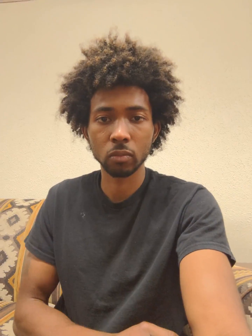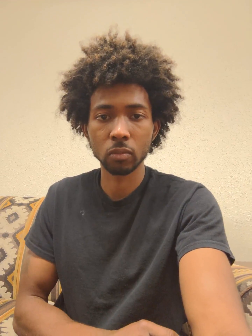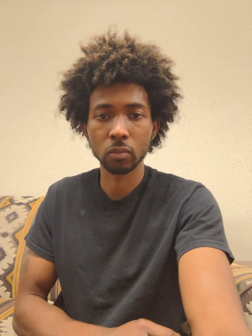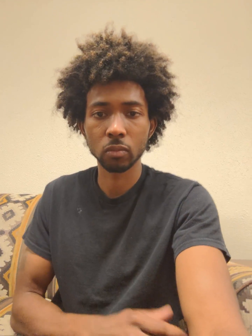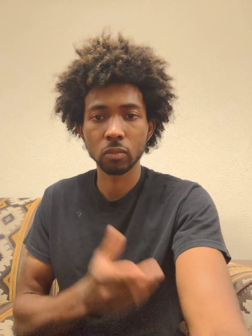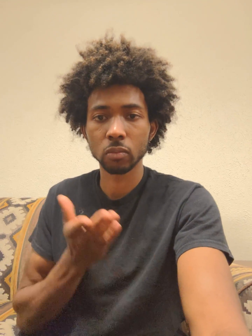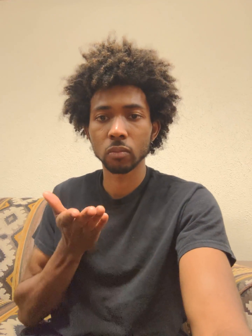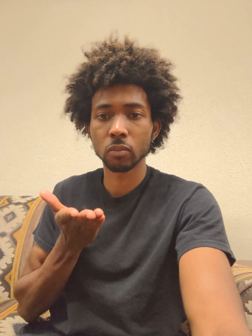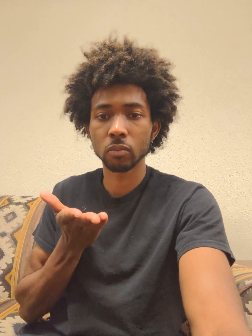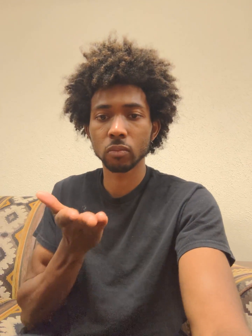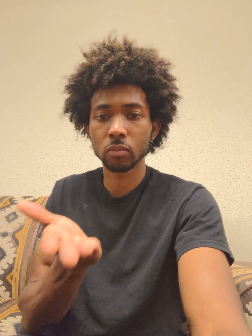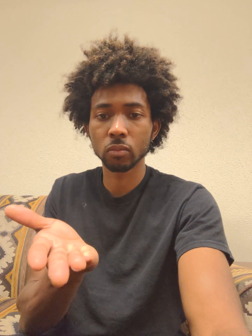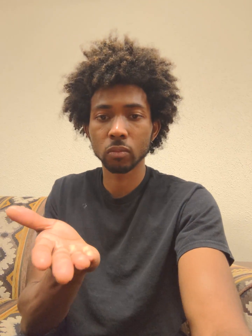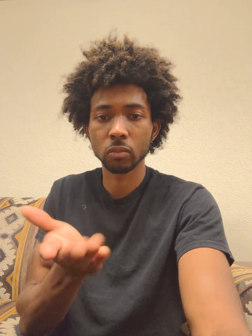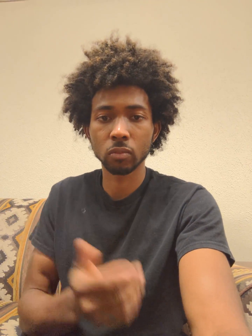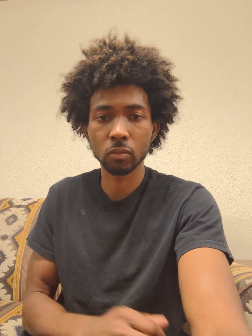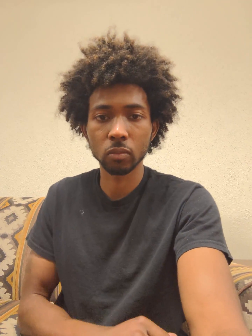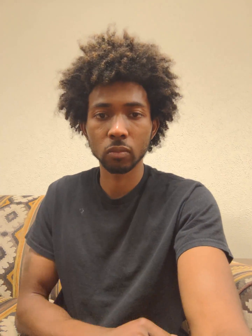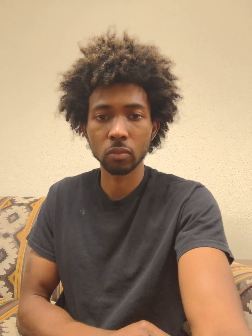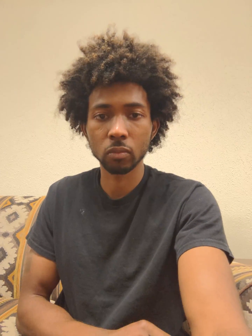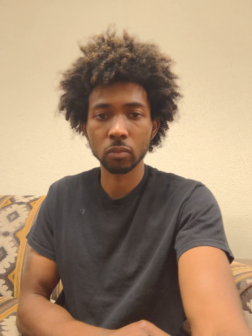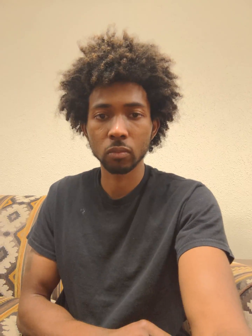oven